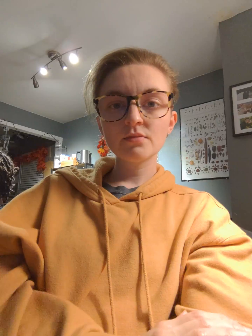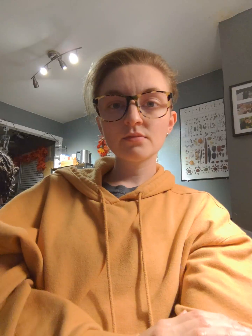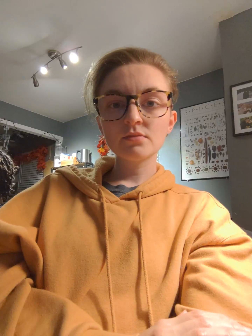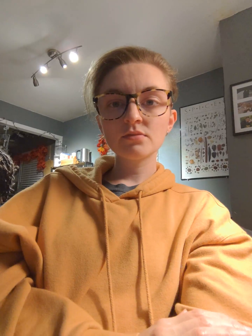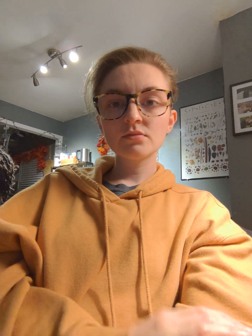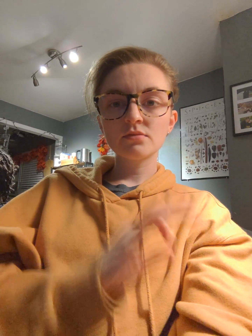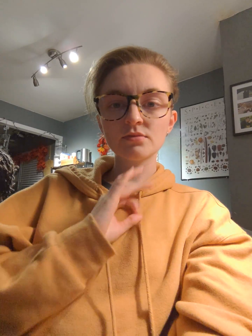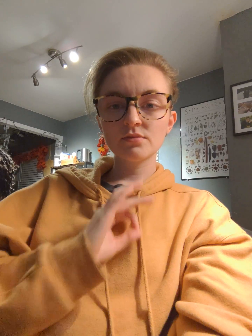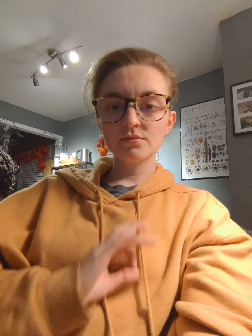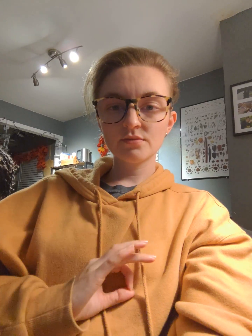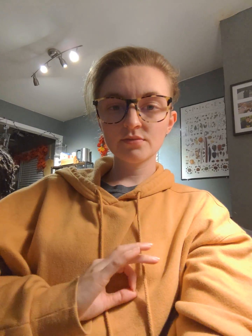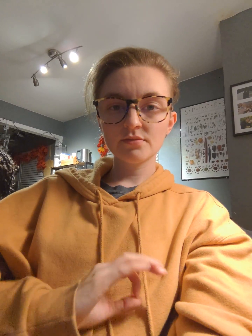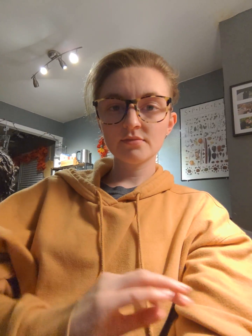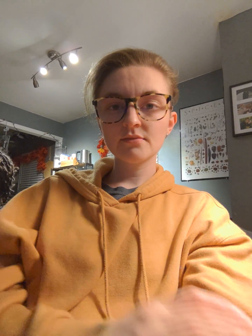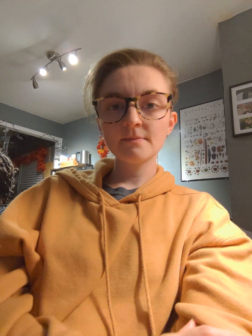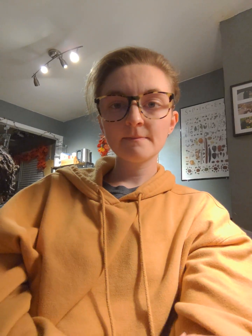button